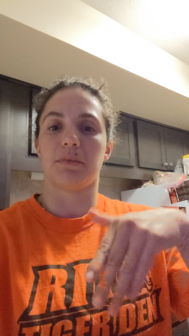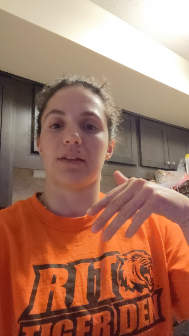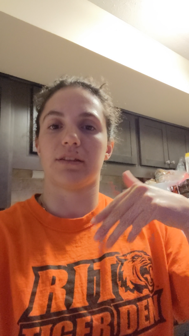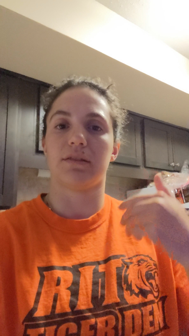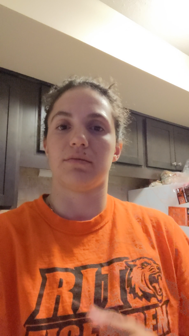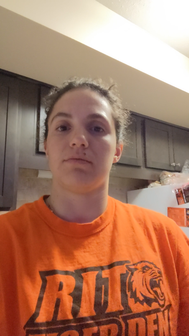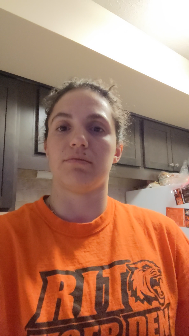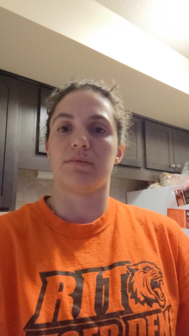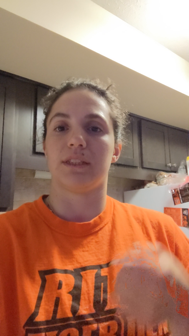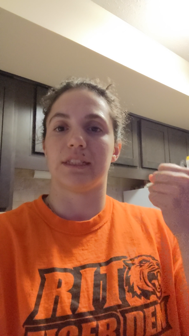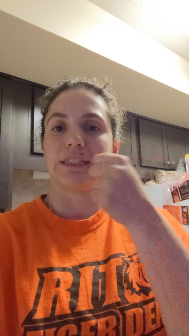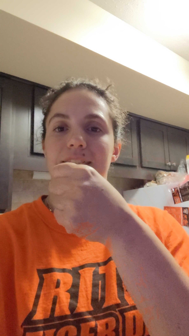hit